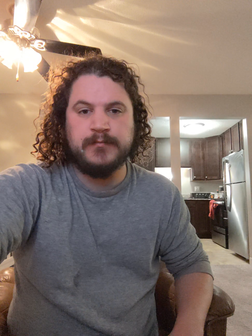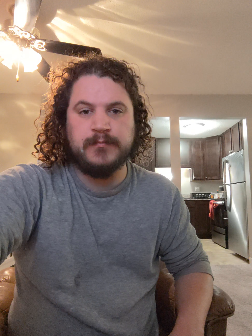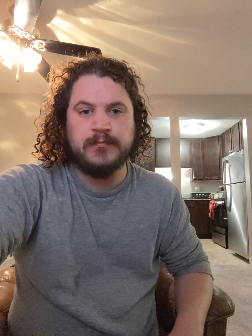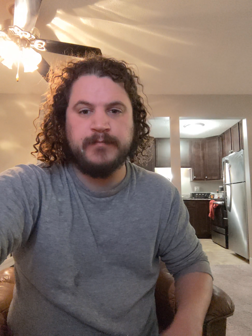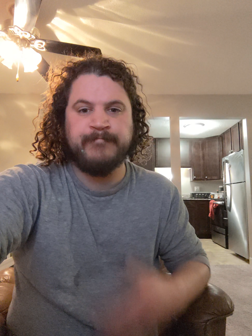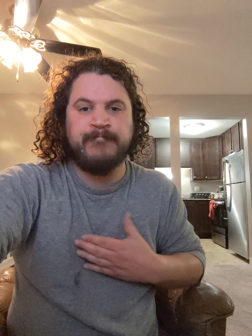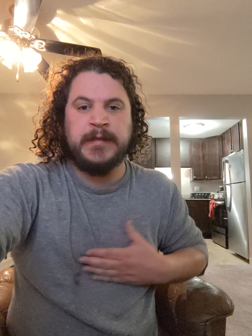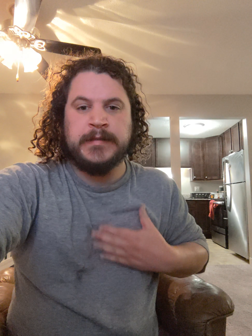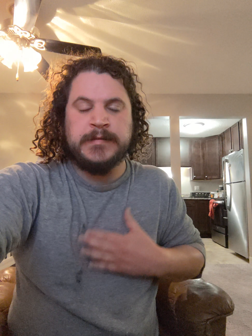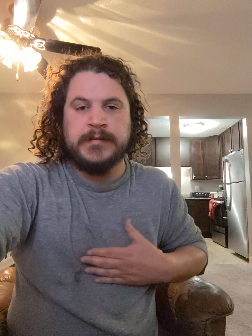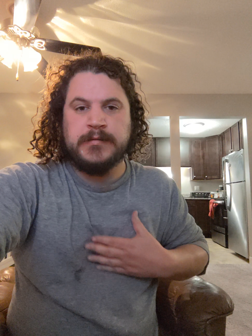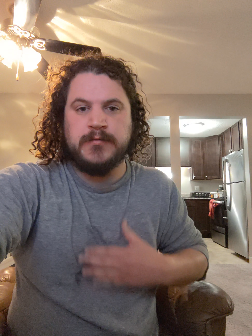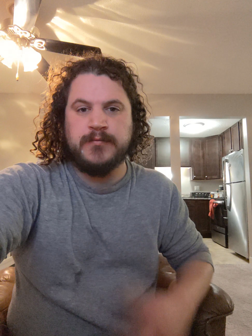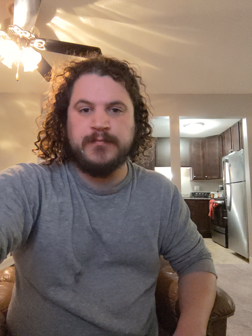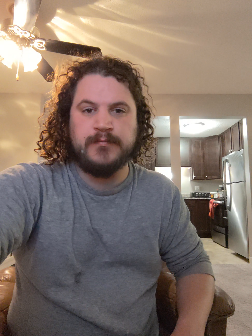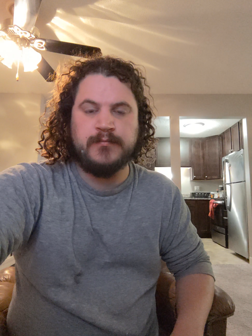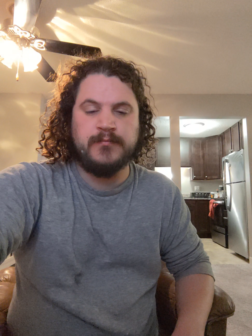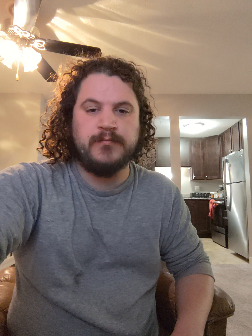please